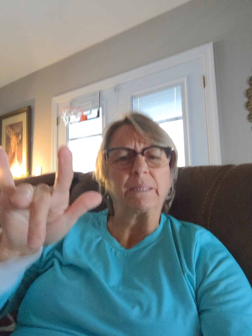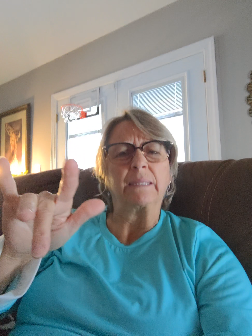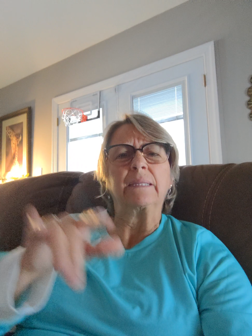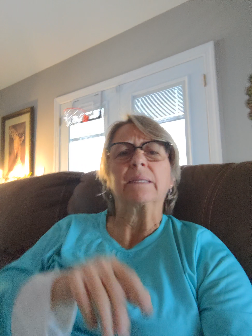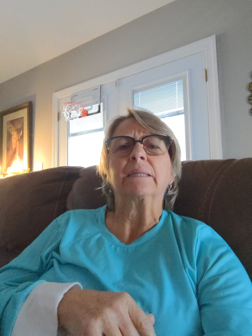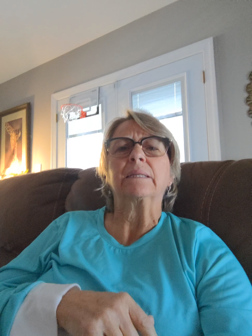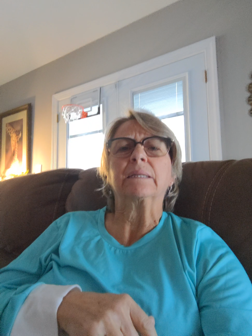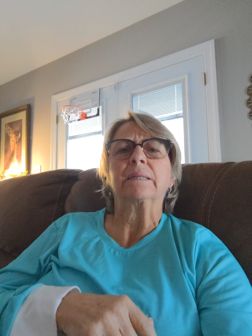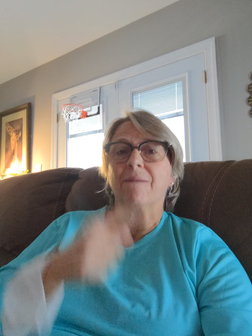empty